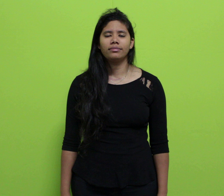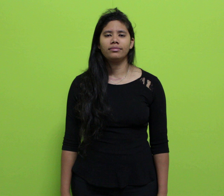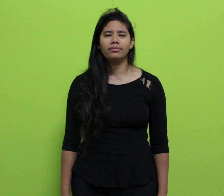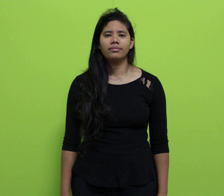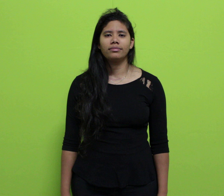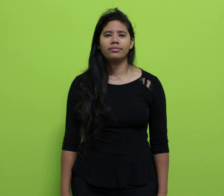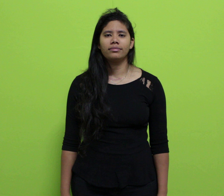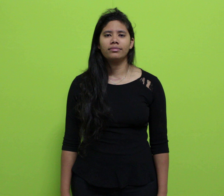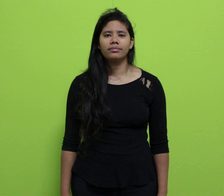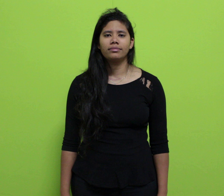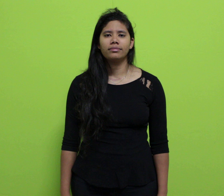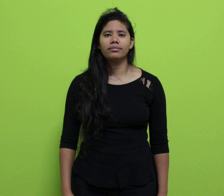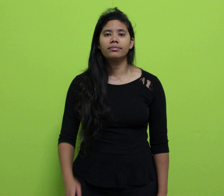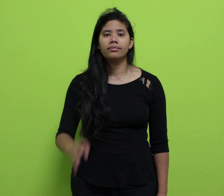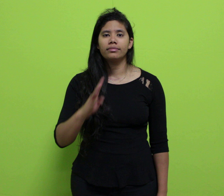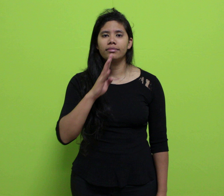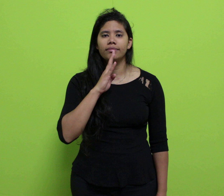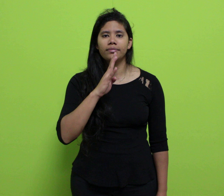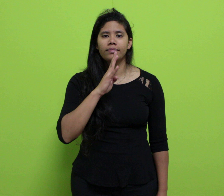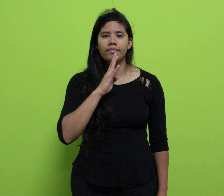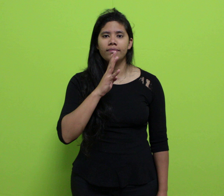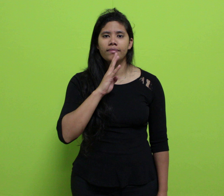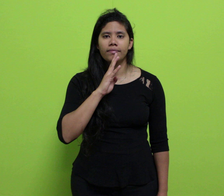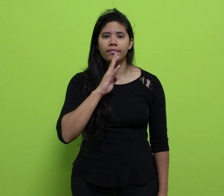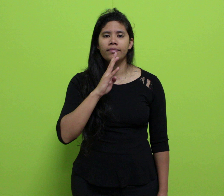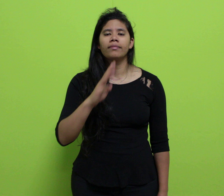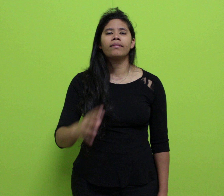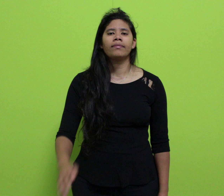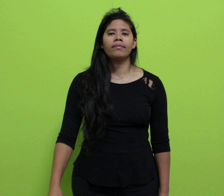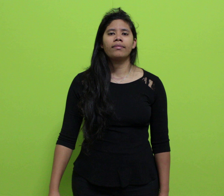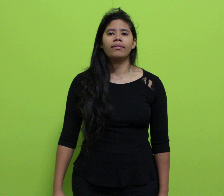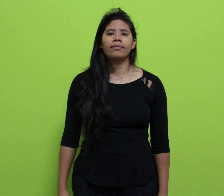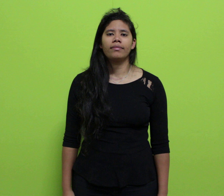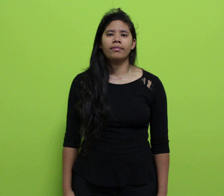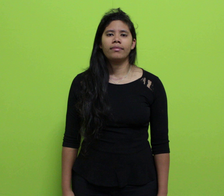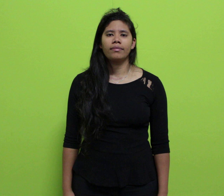conhecer